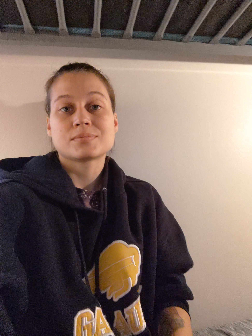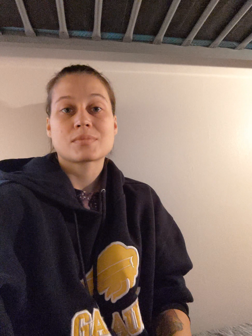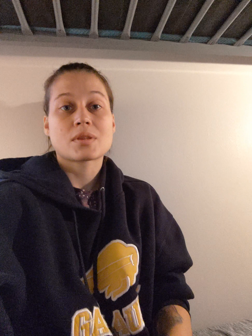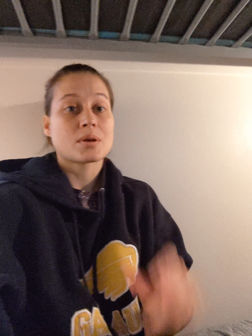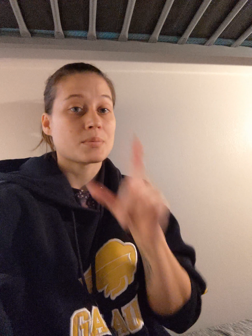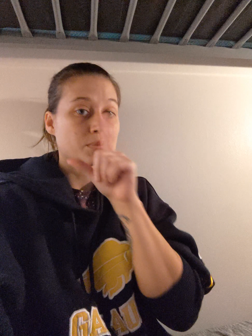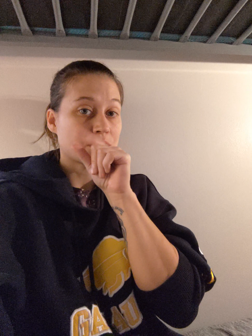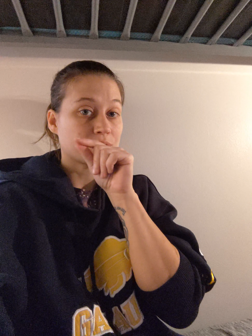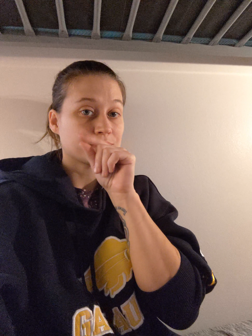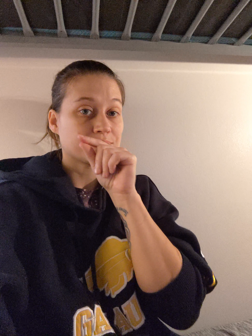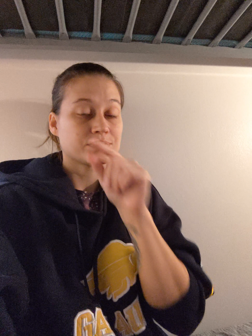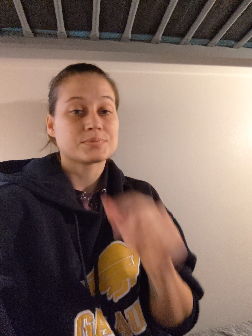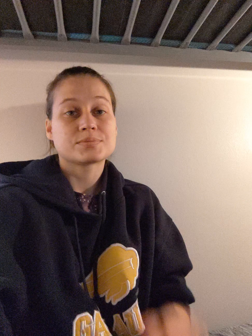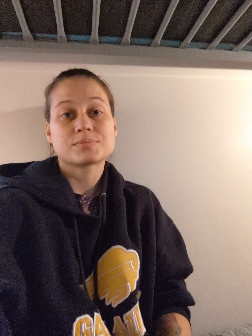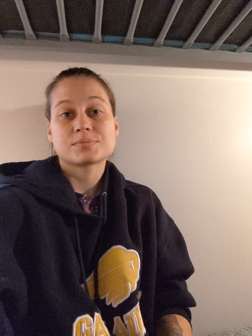bird